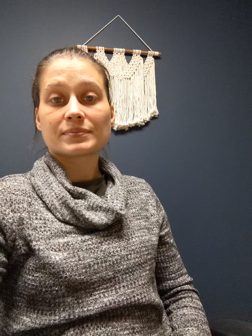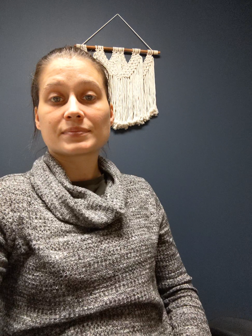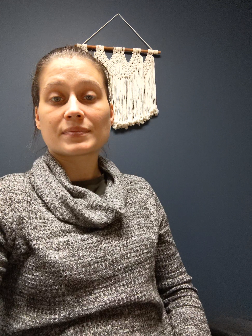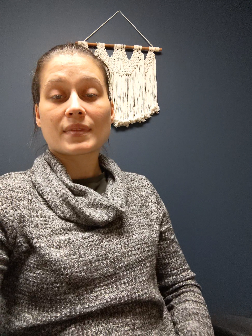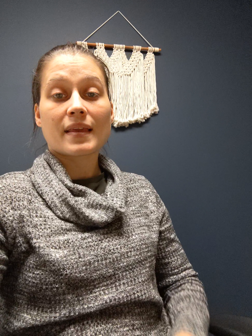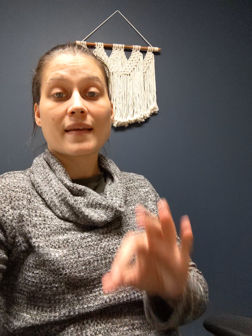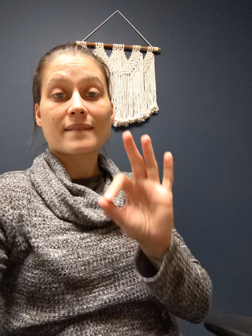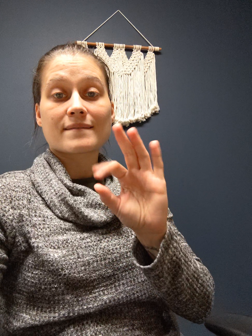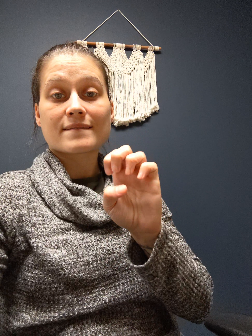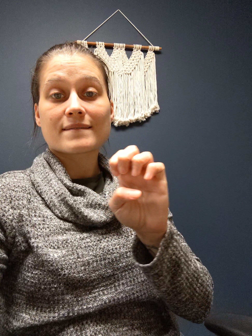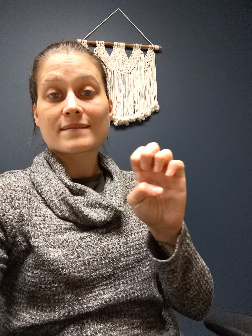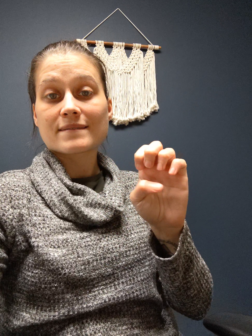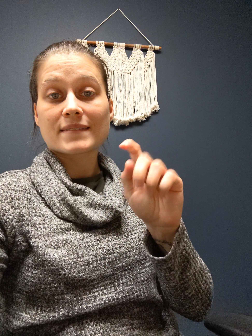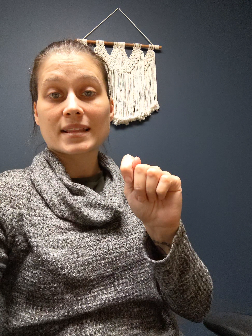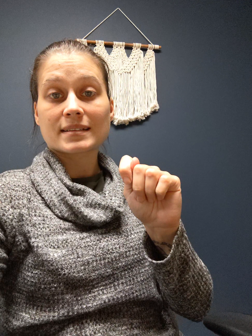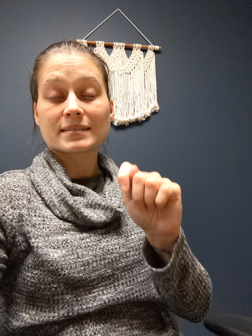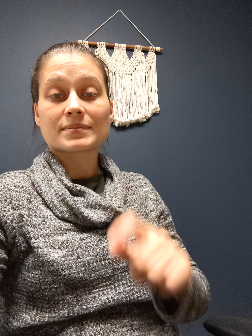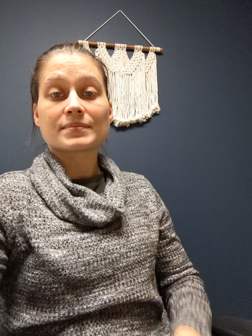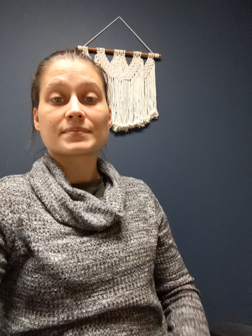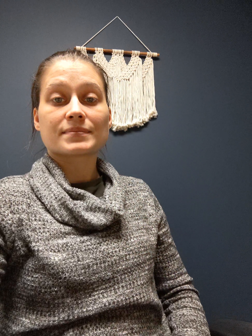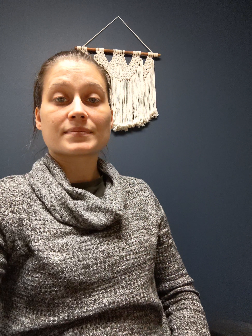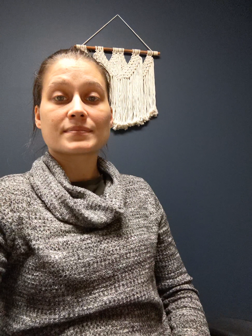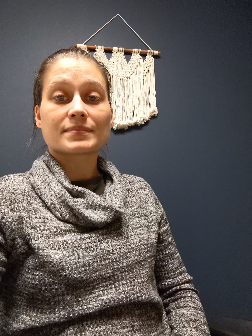feet